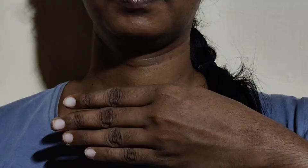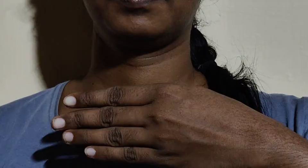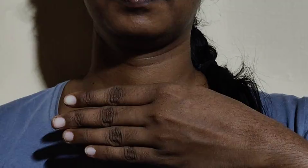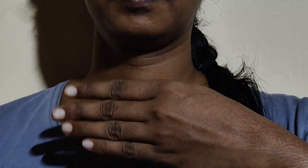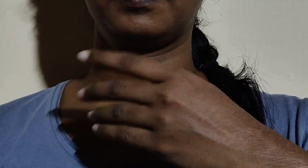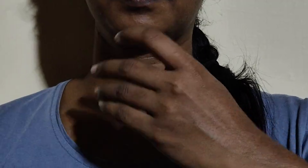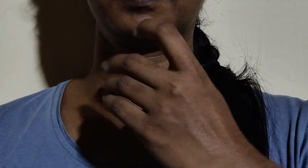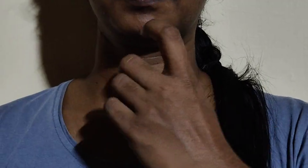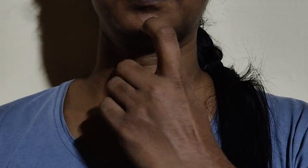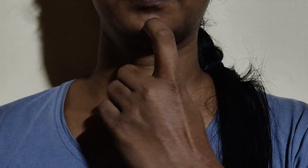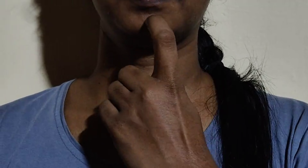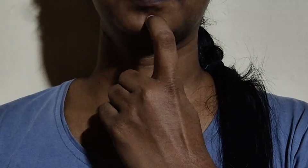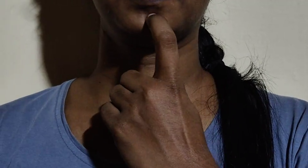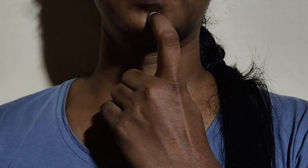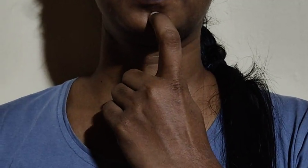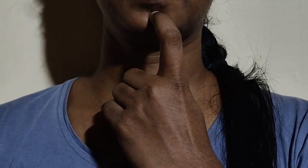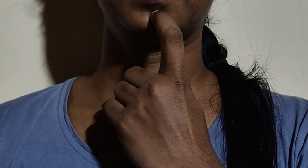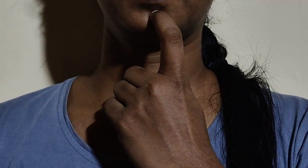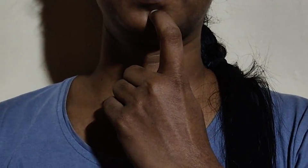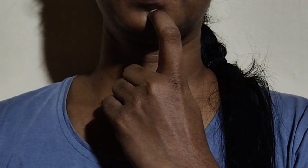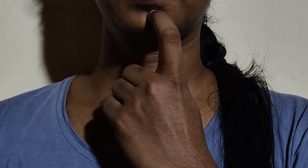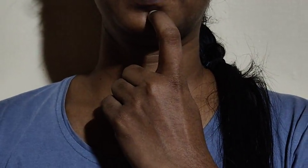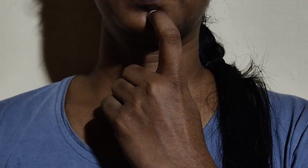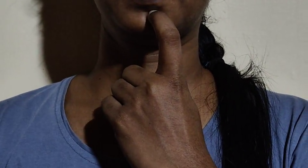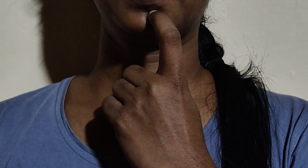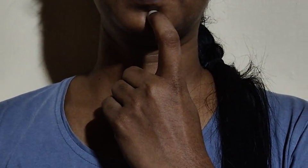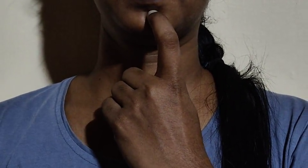അം